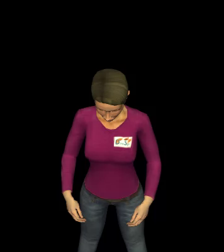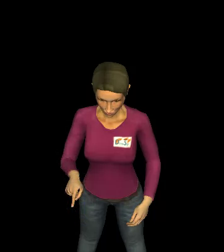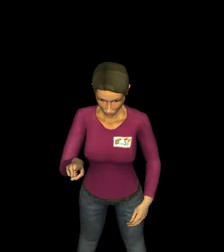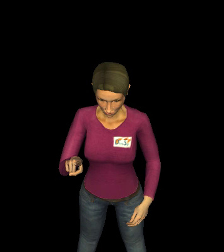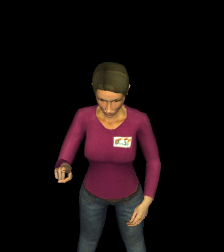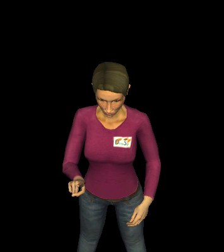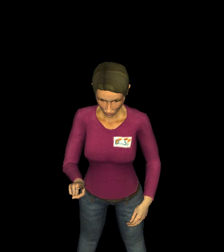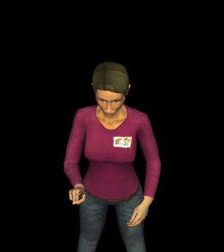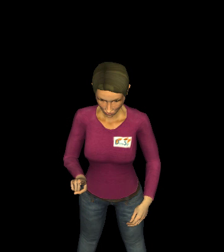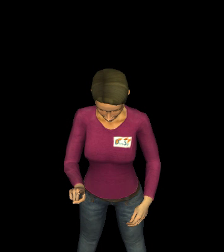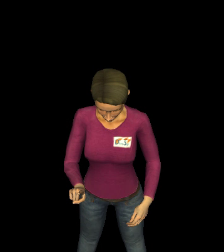يستجوب